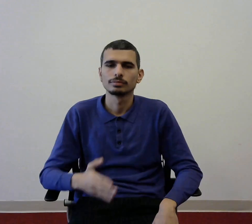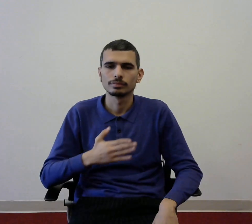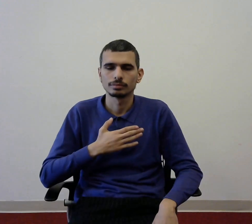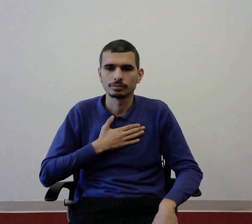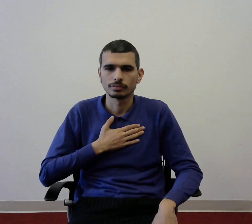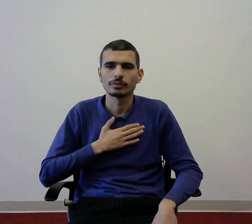mən